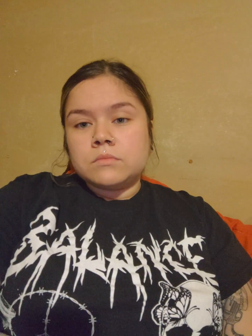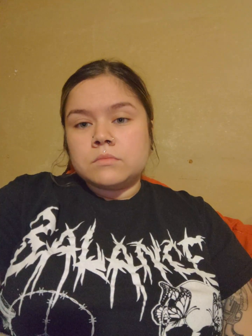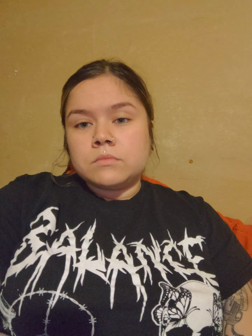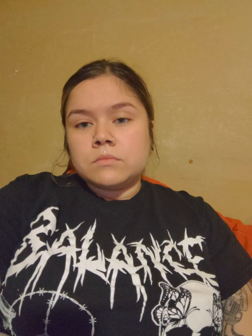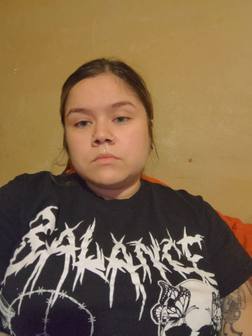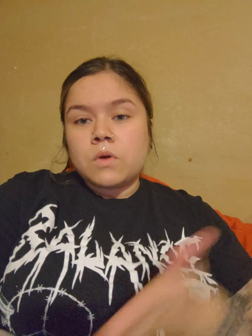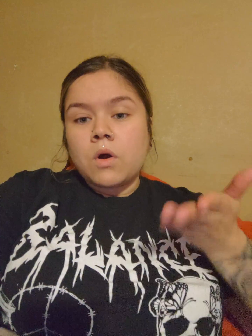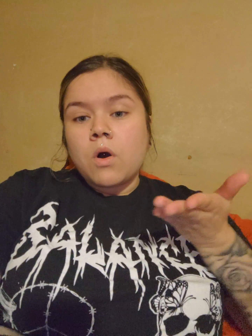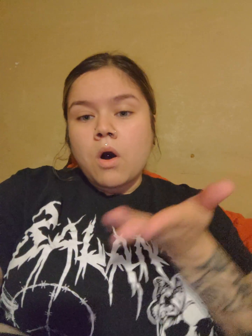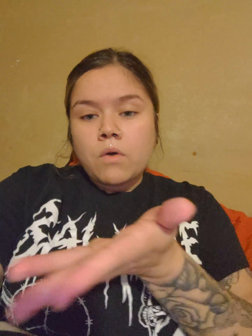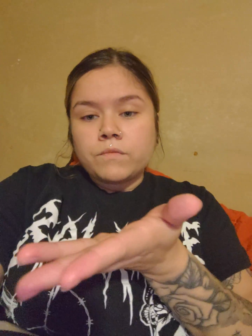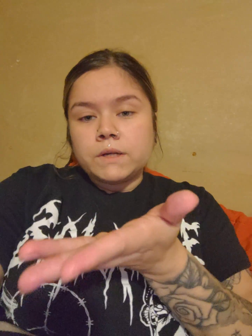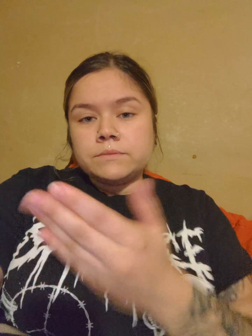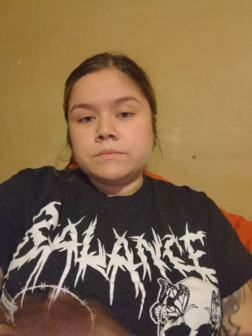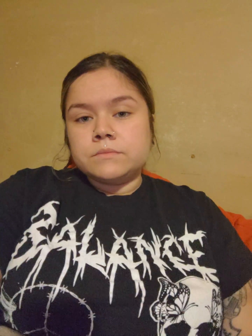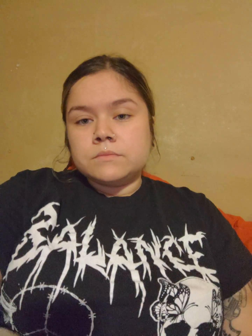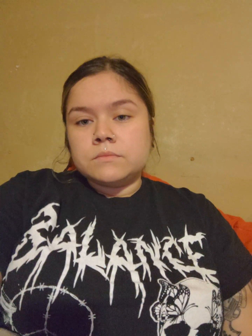oven